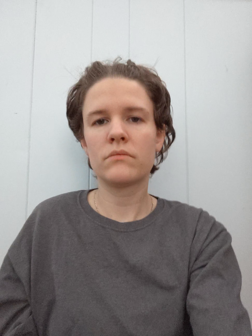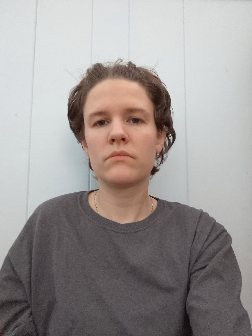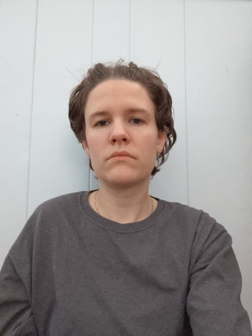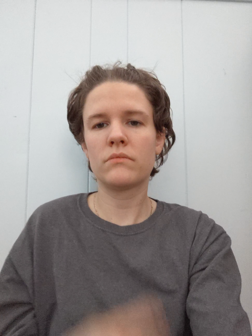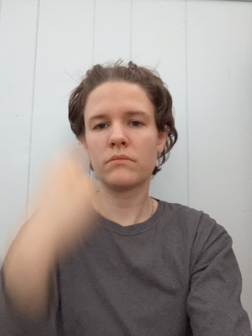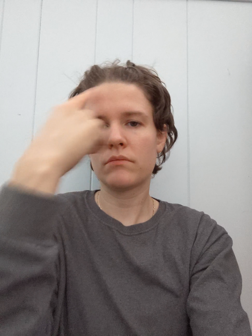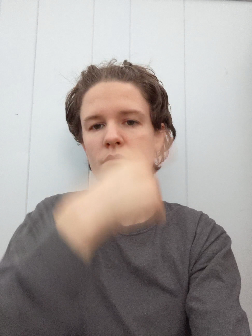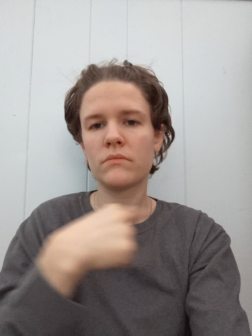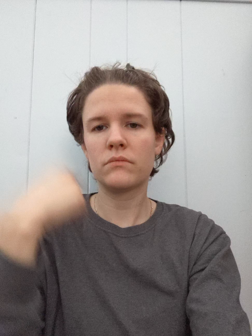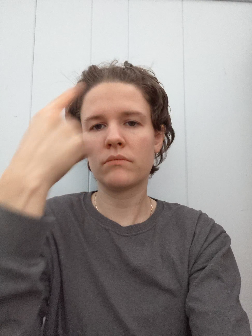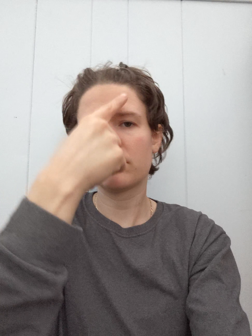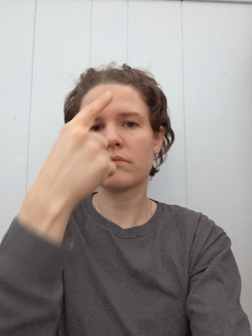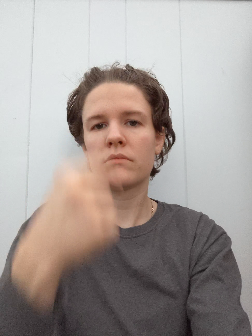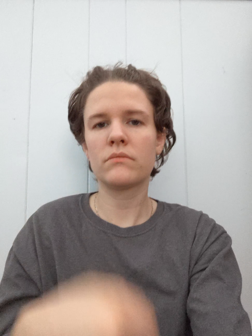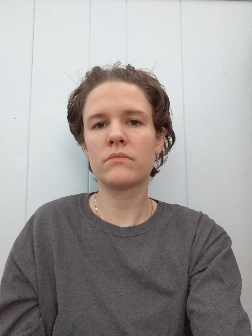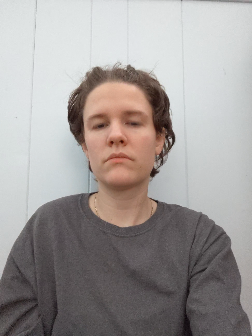face